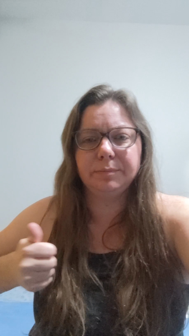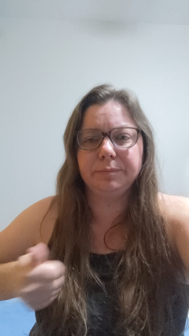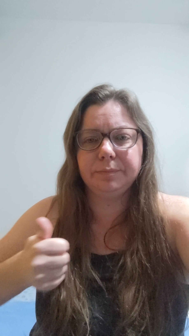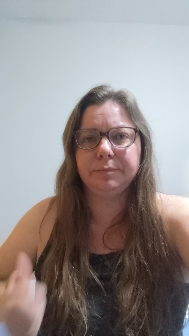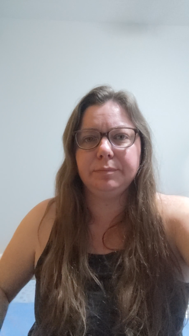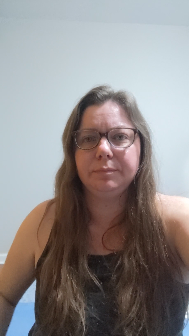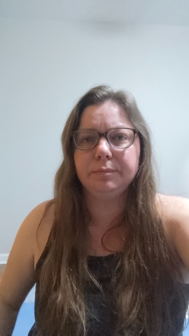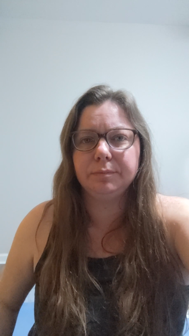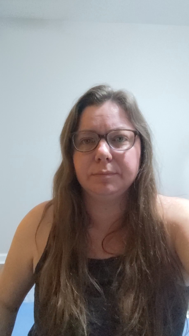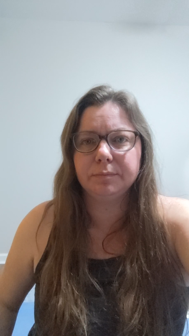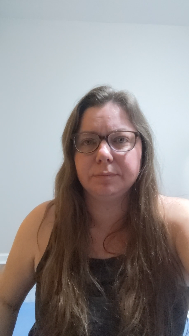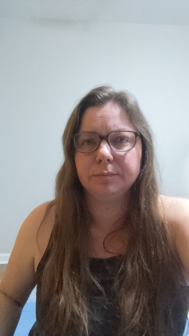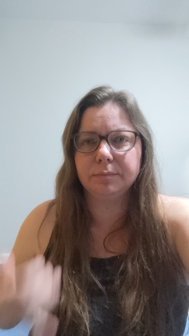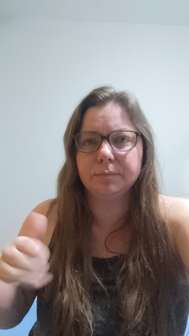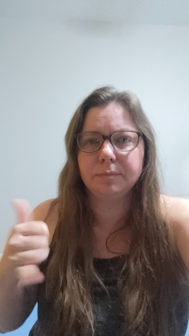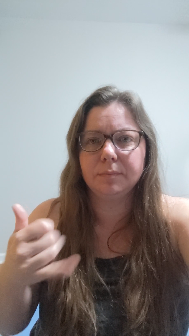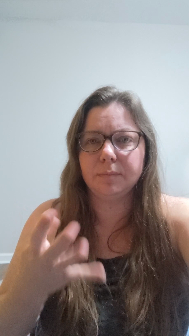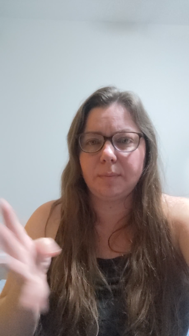playpen